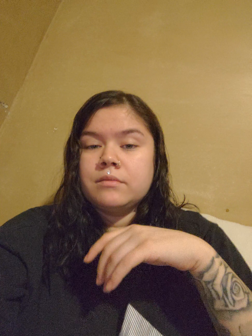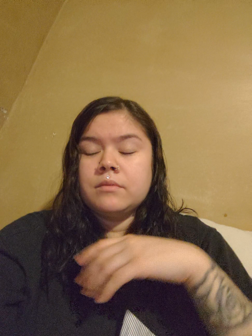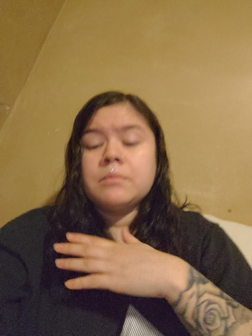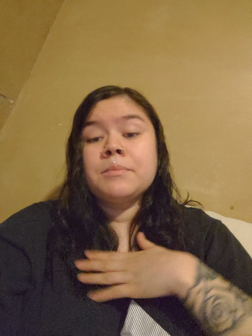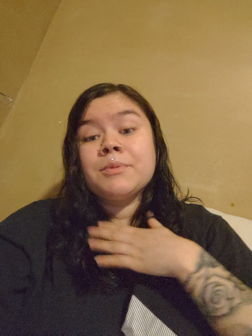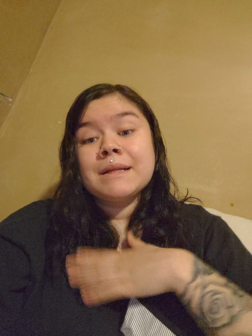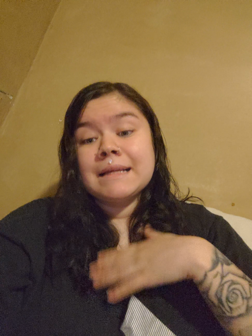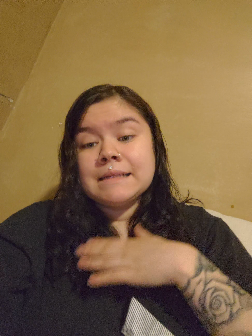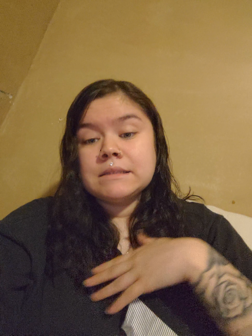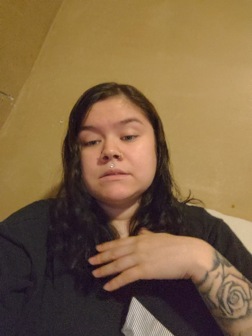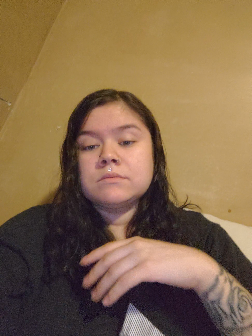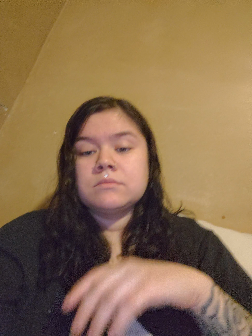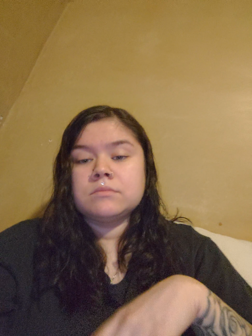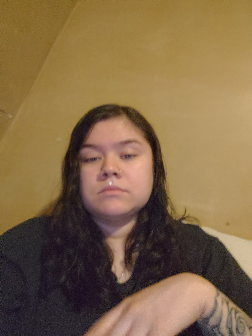please